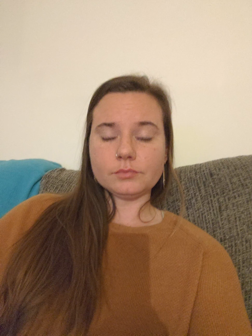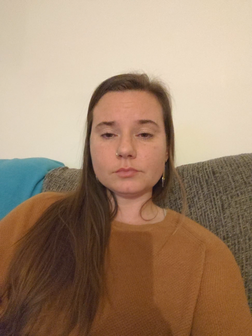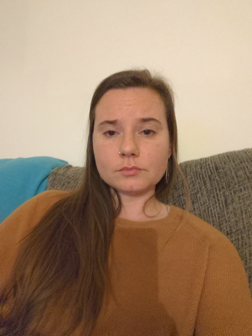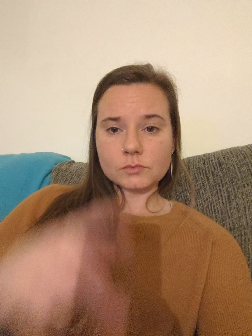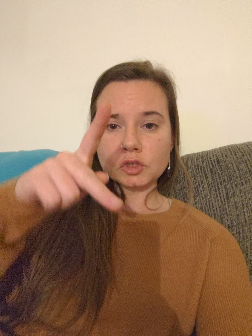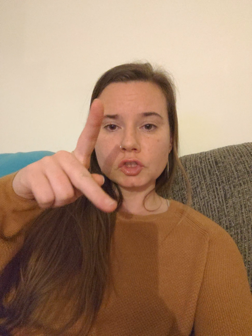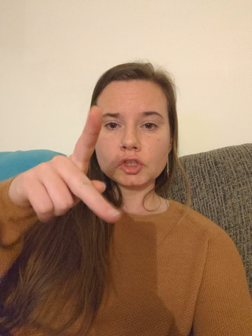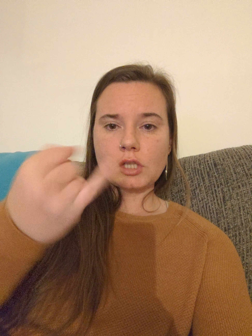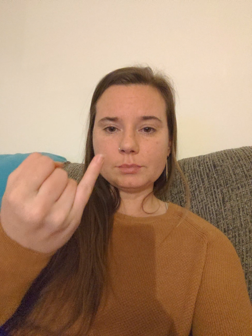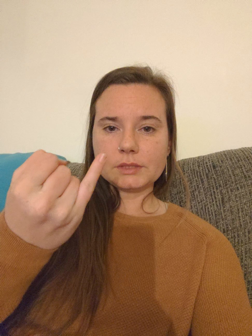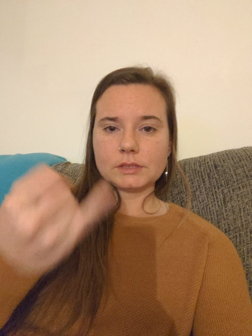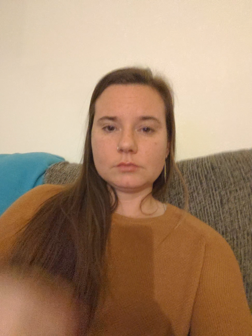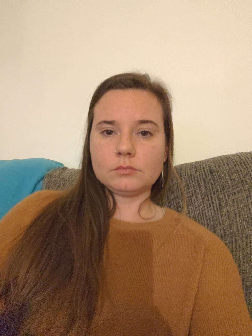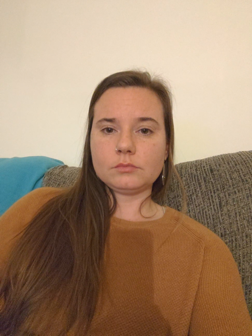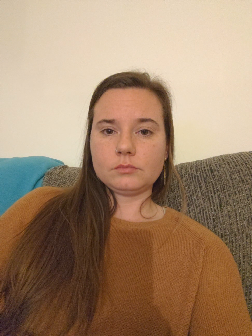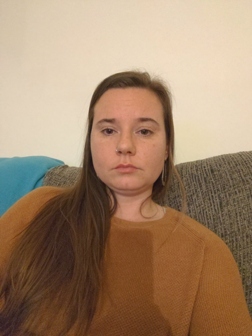pajamas